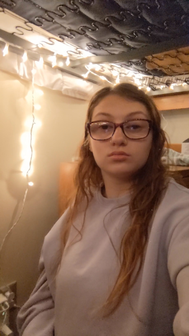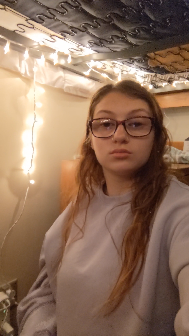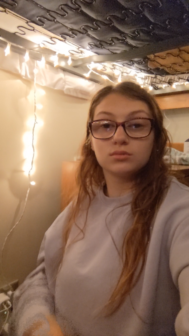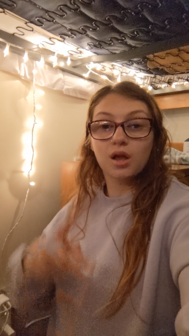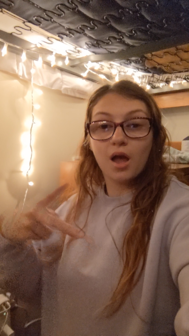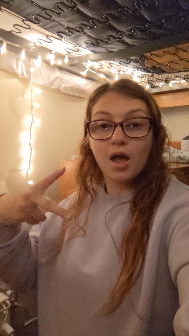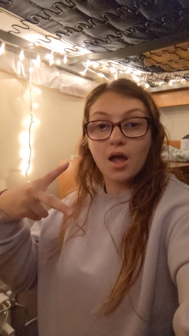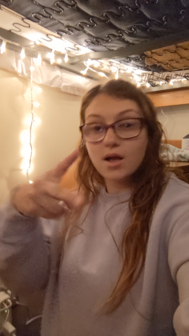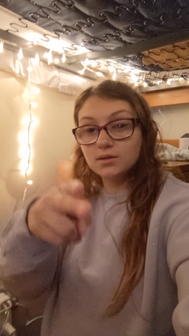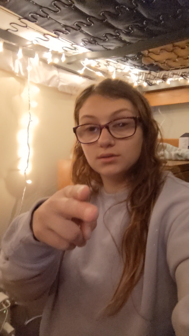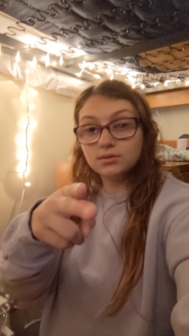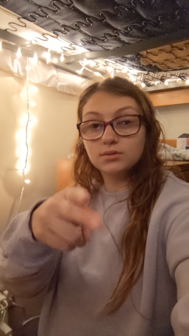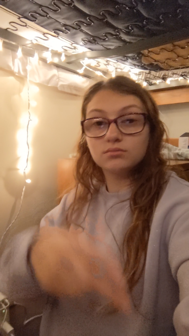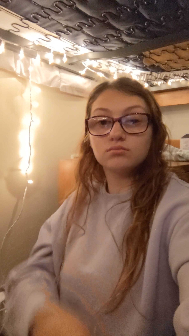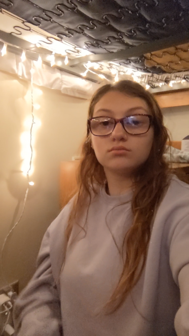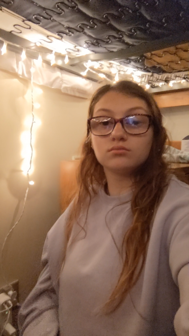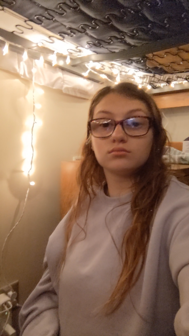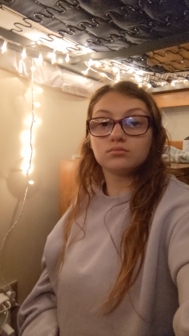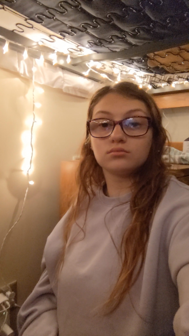cut